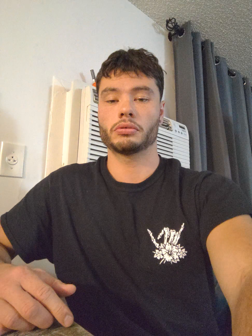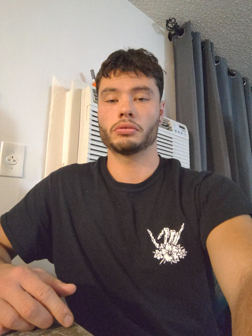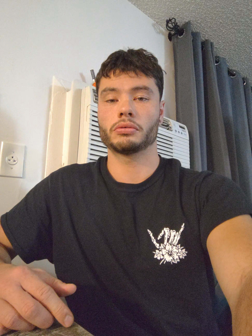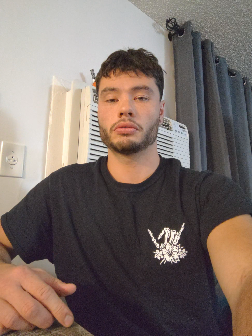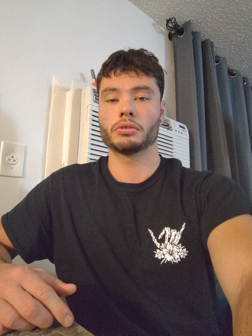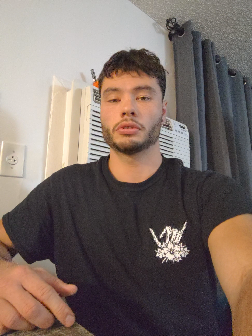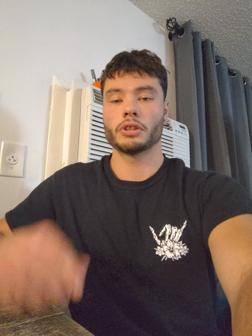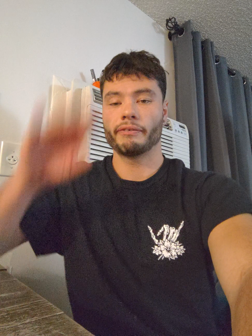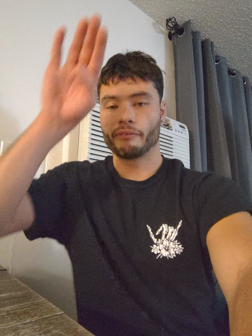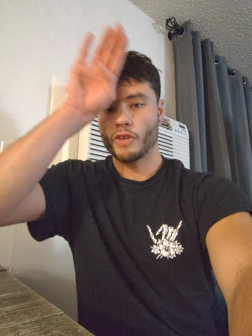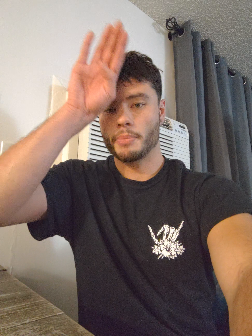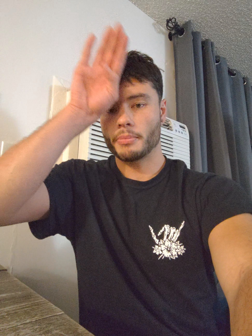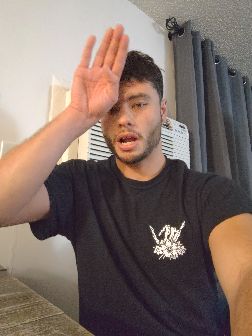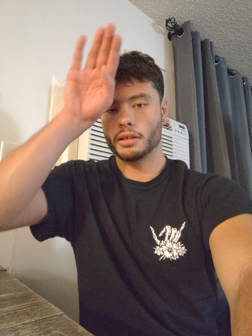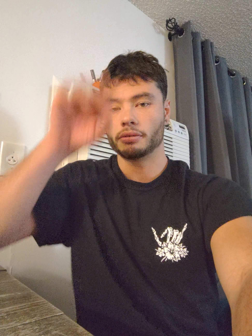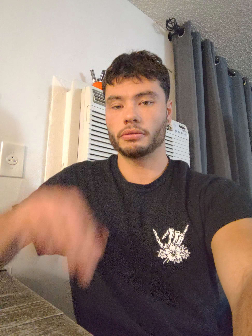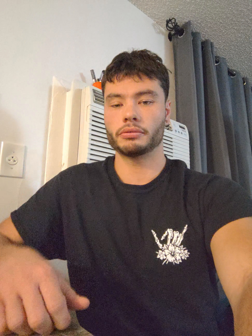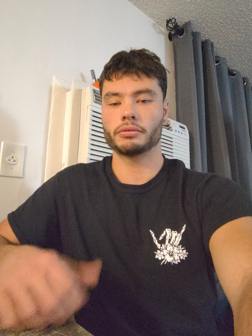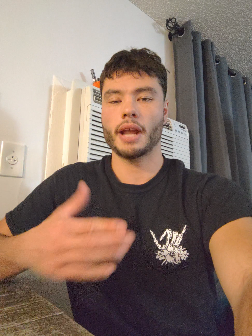fireman